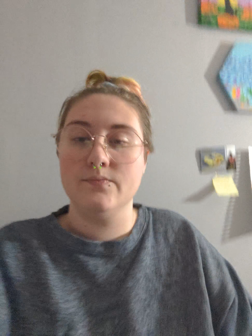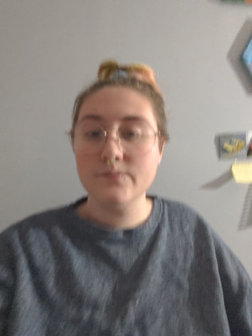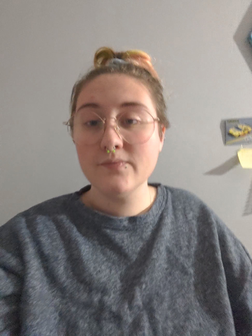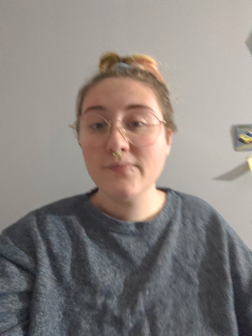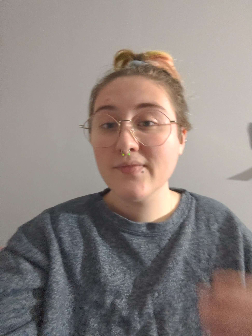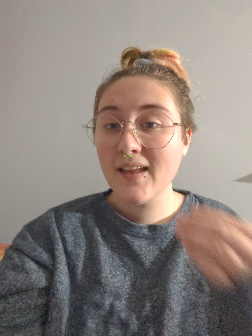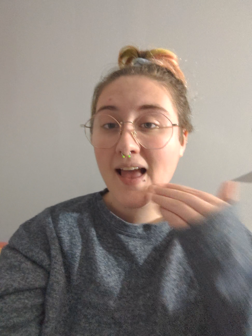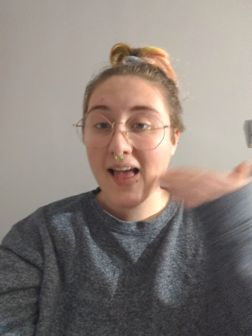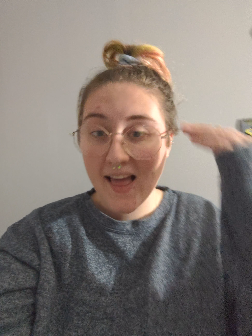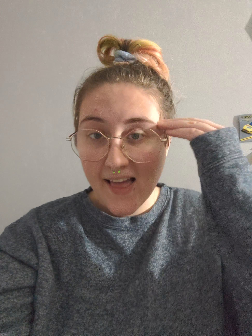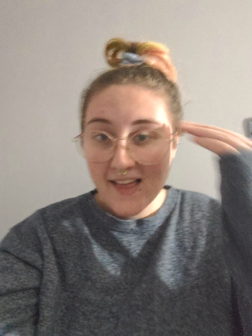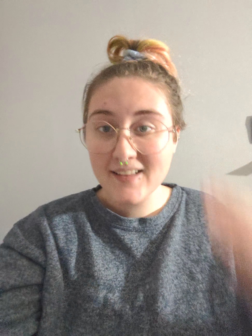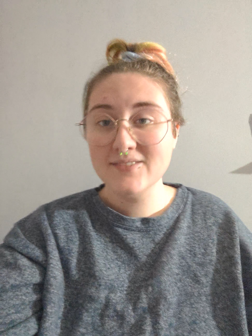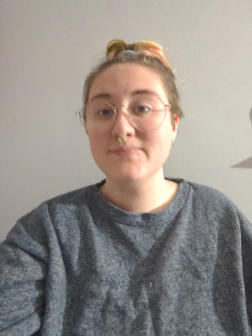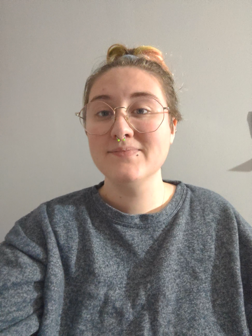head